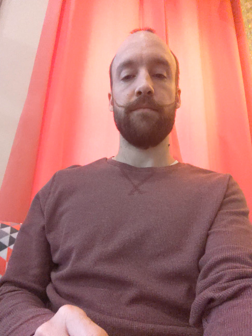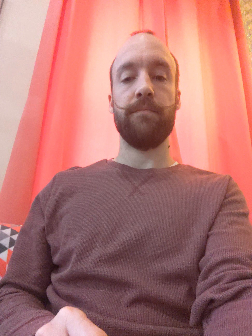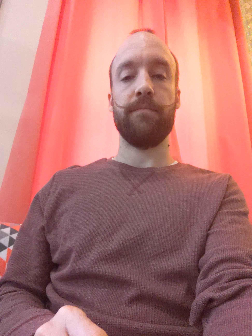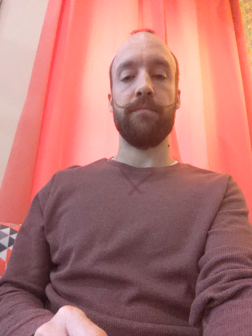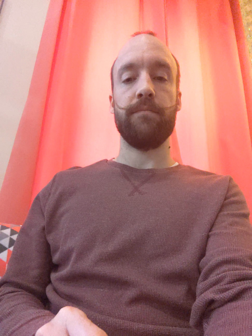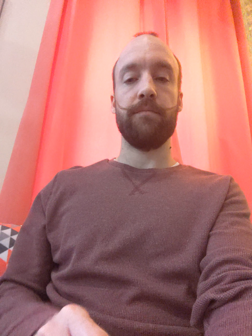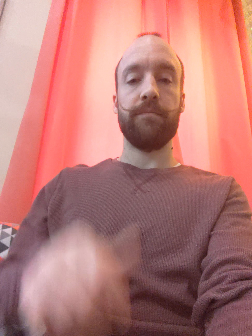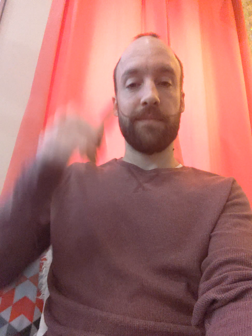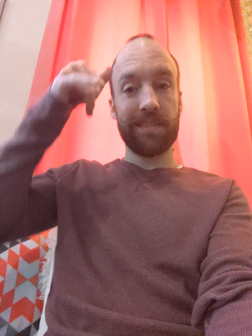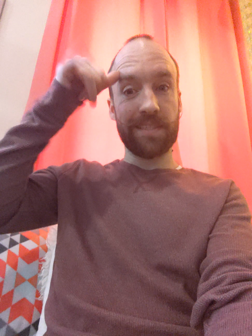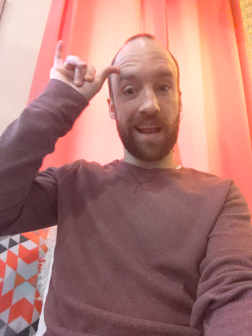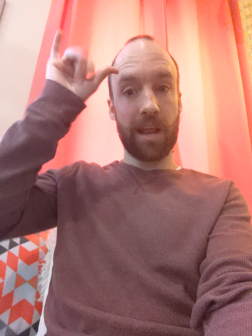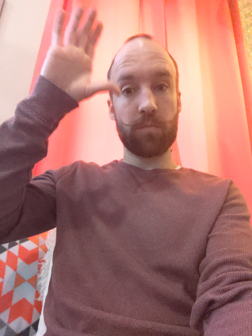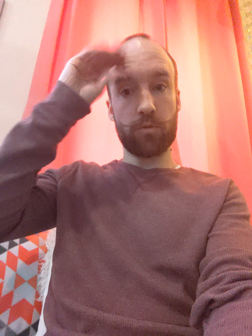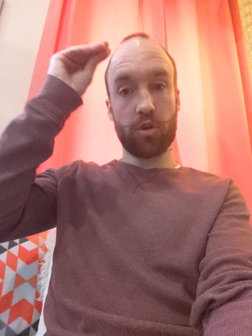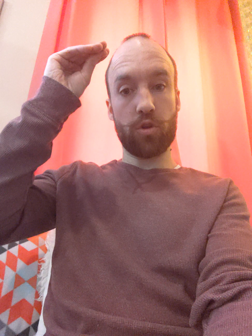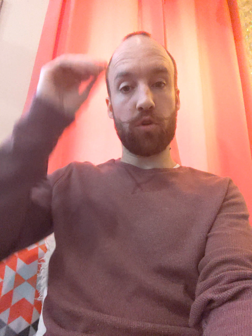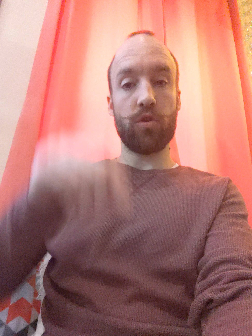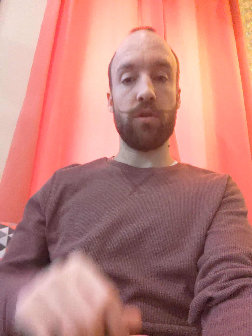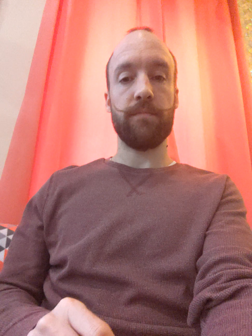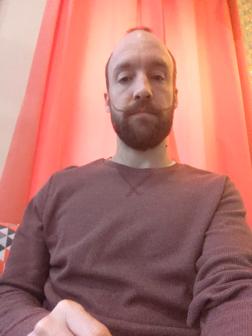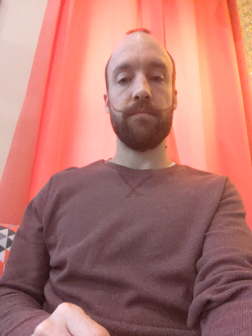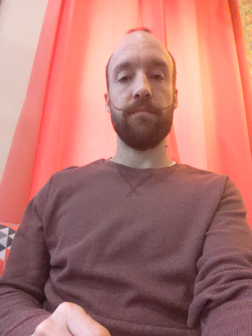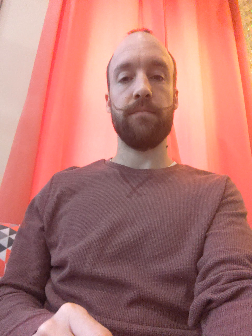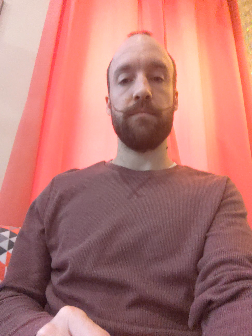cowboy